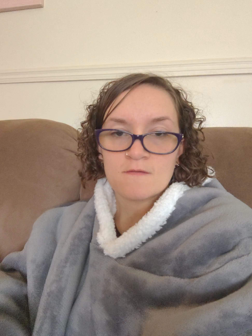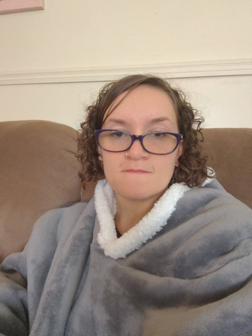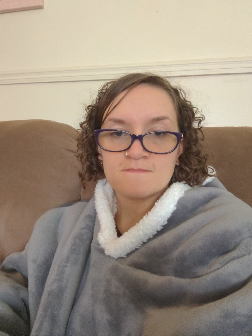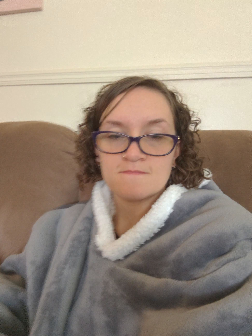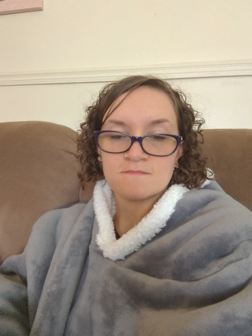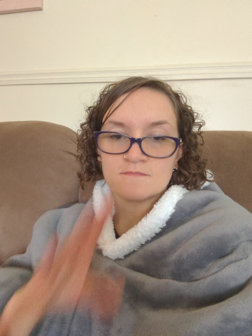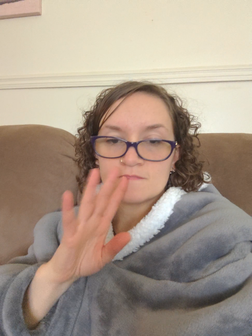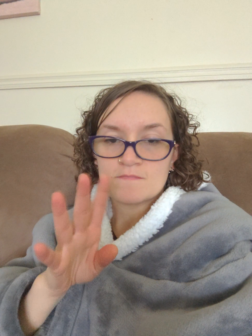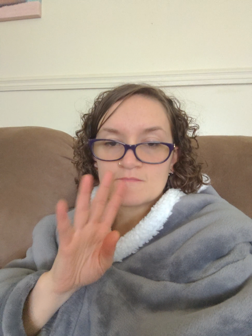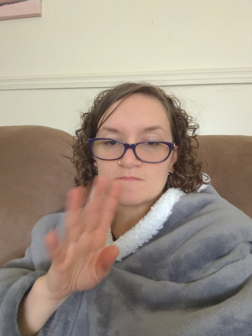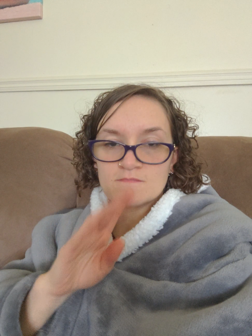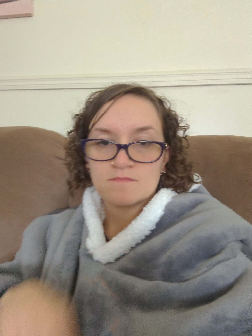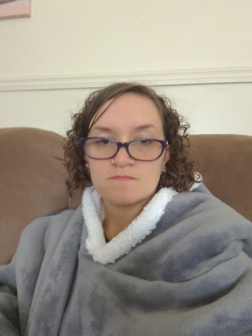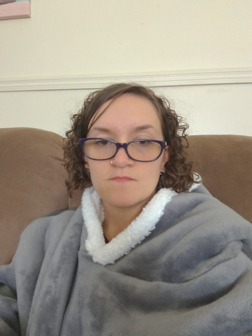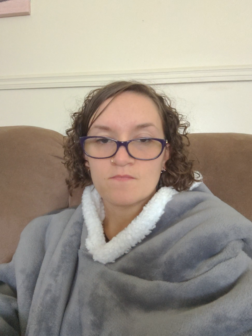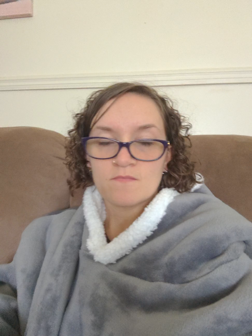talk